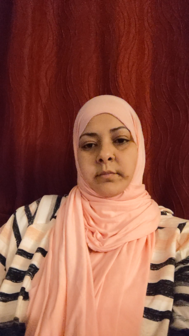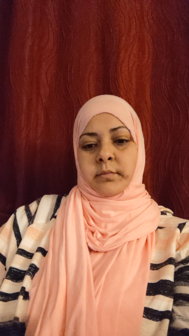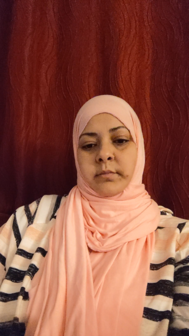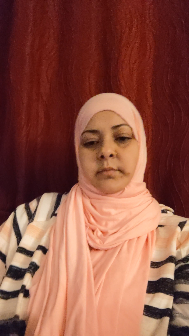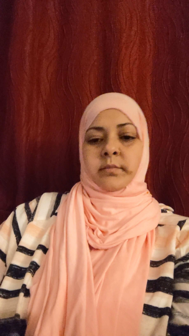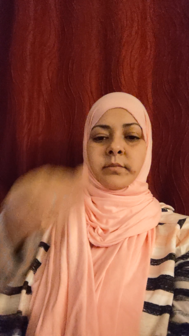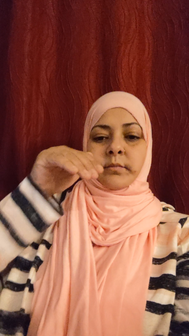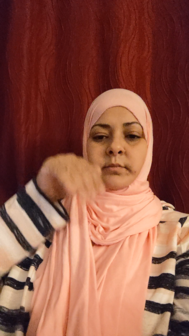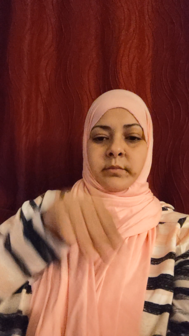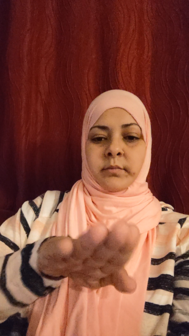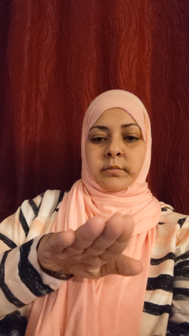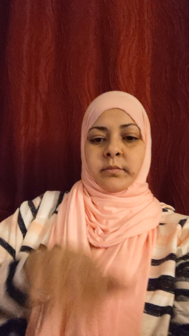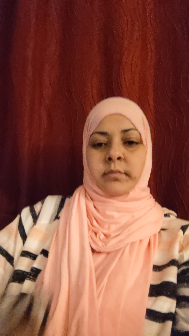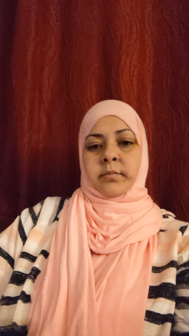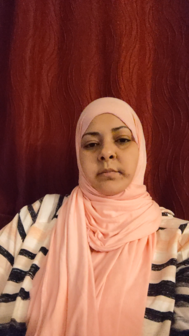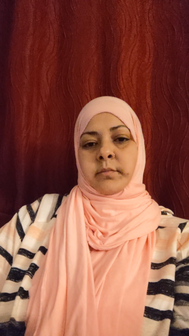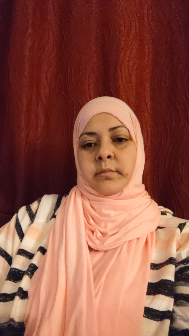enter